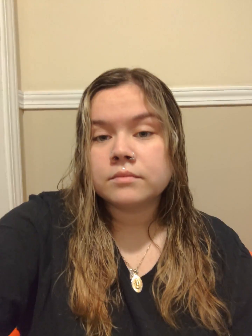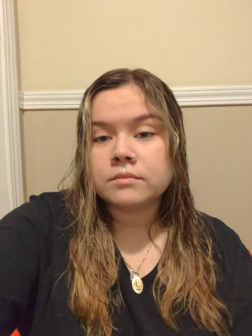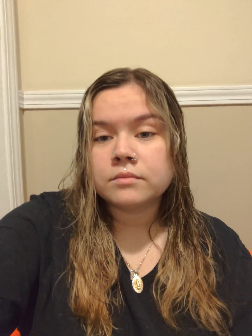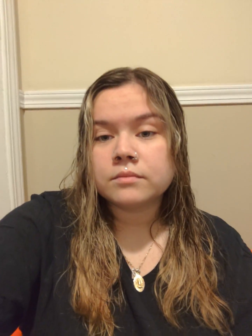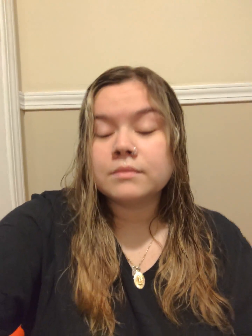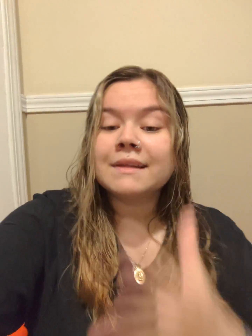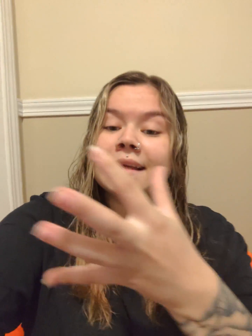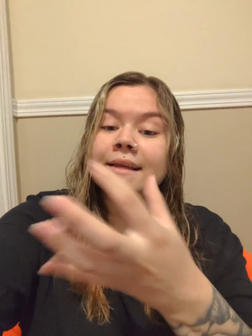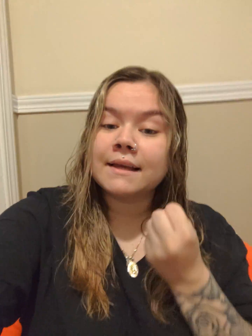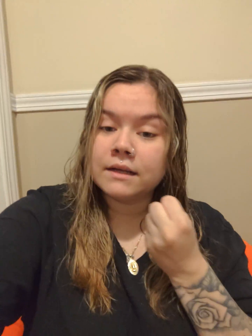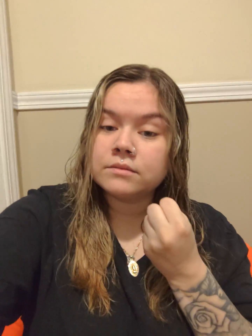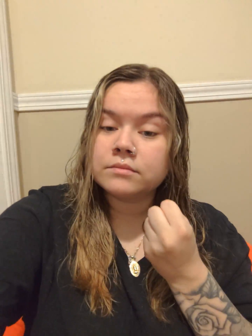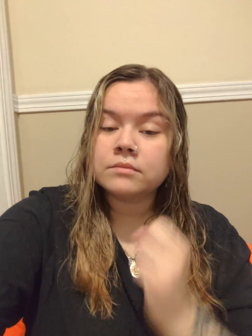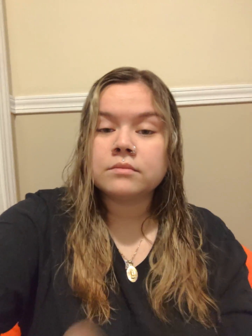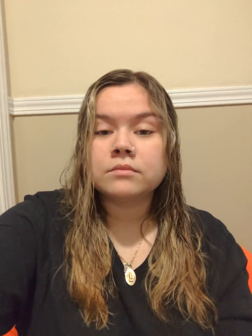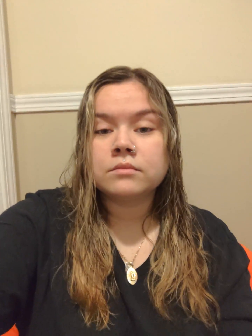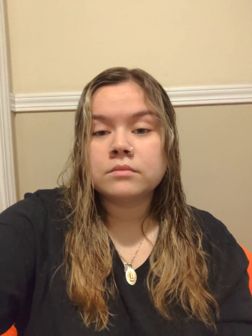get